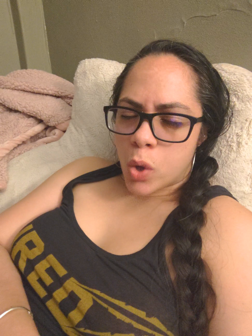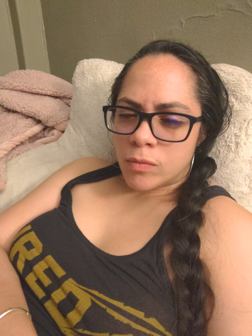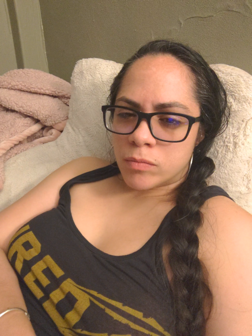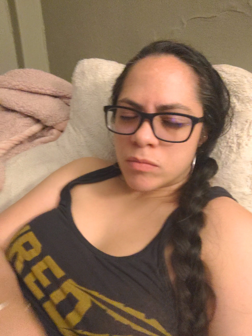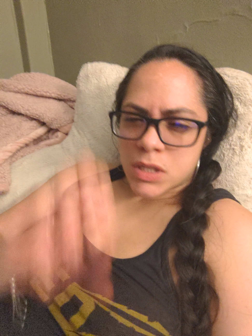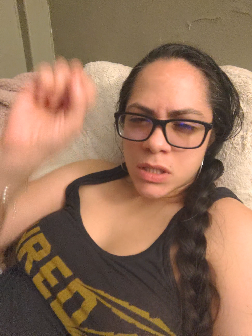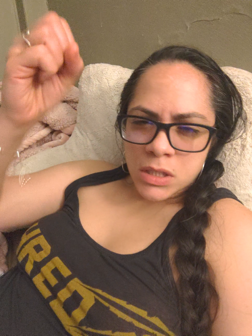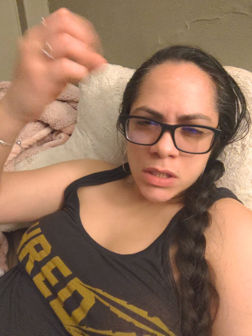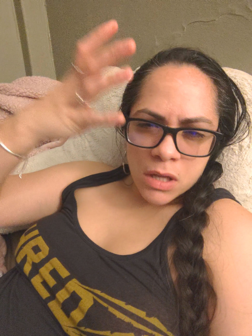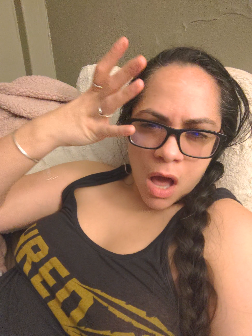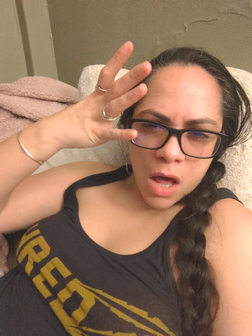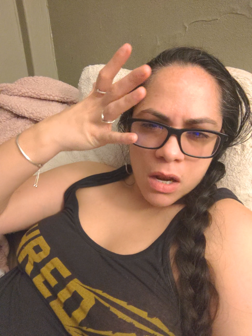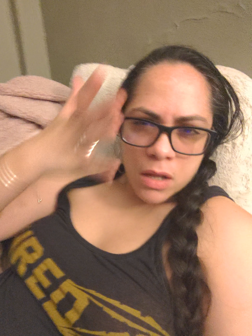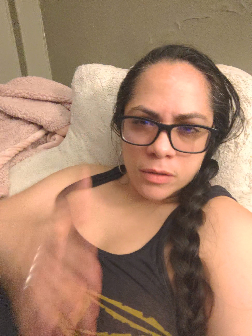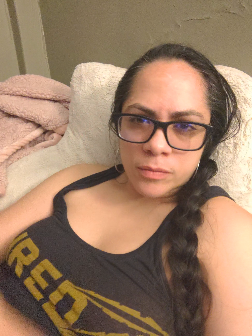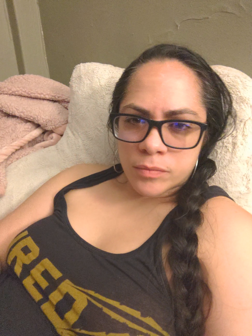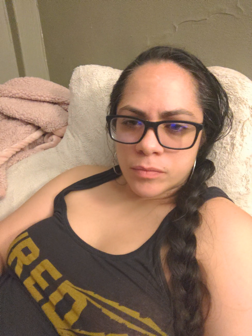sun